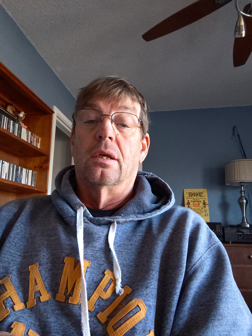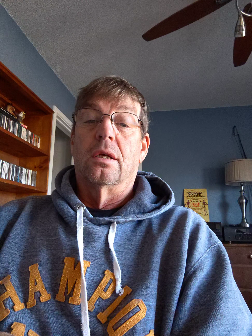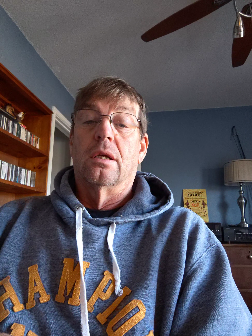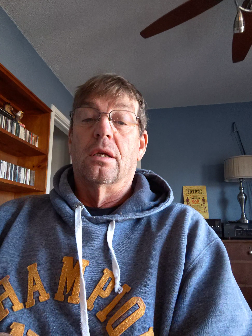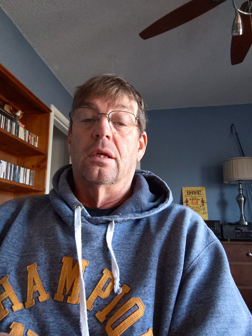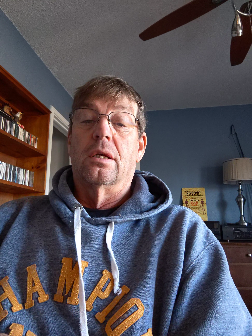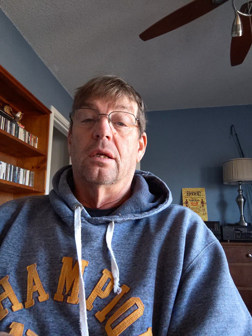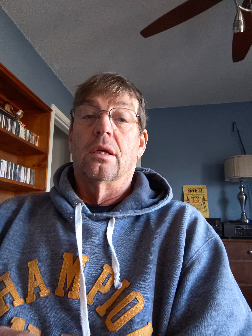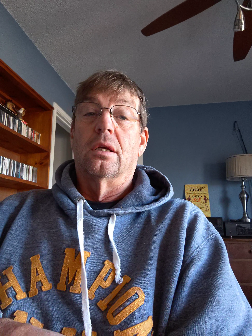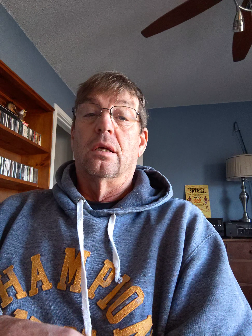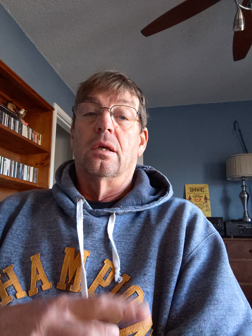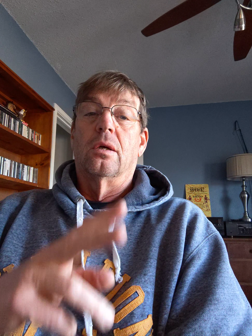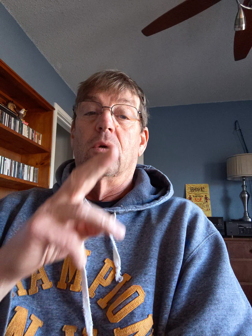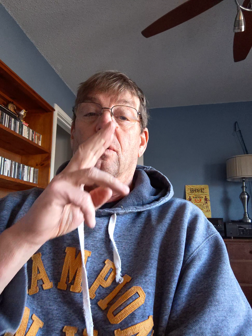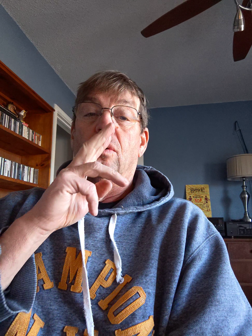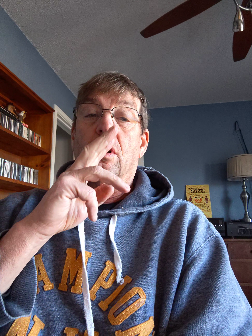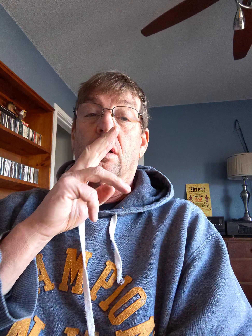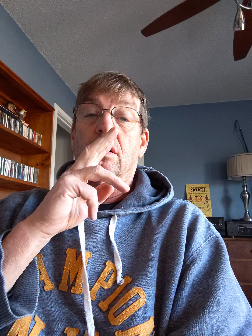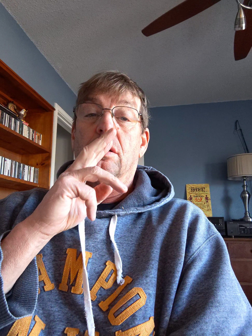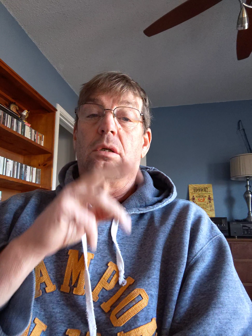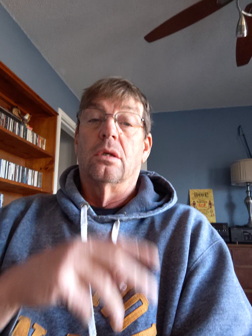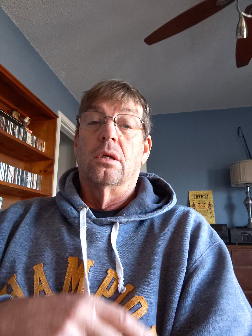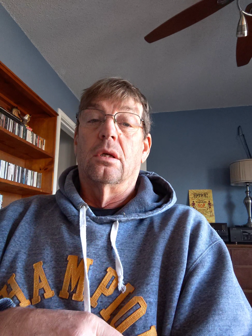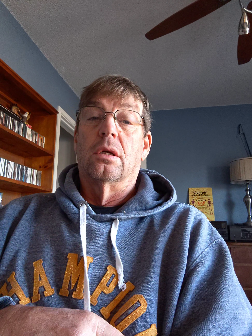water